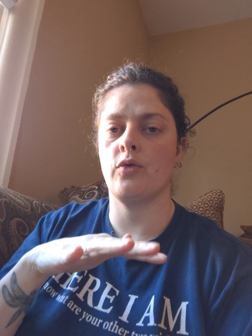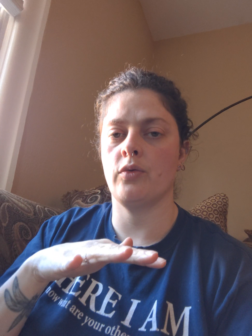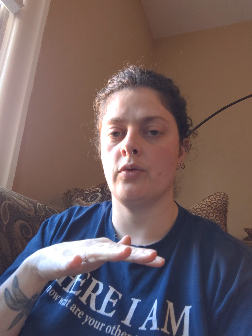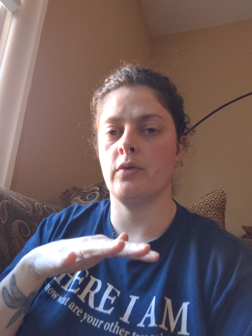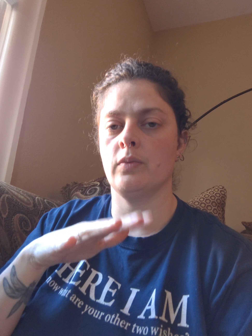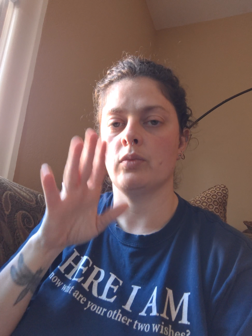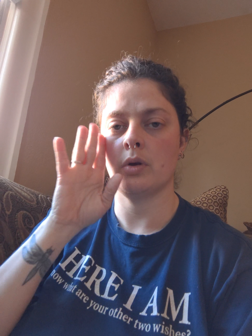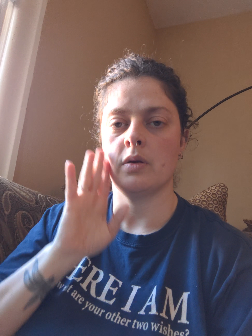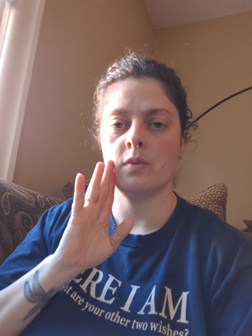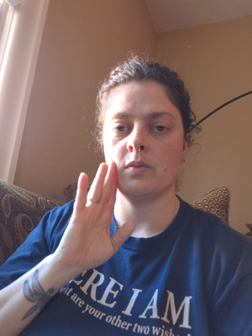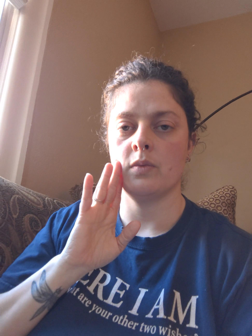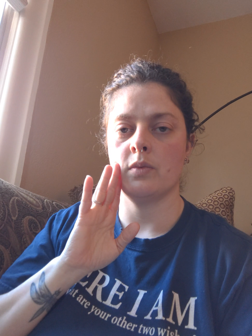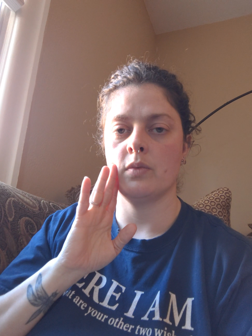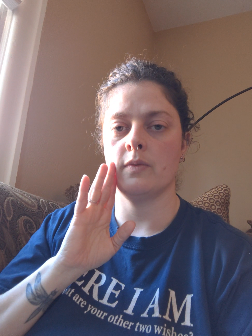brown